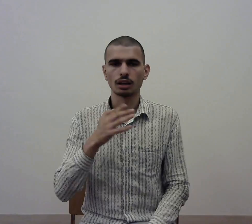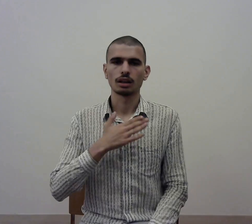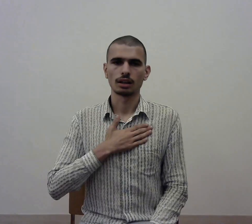mən